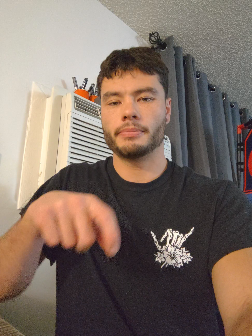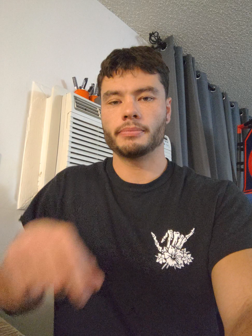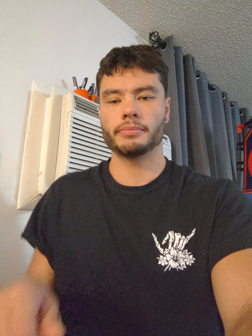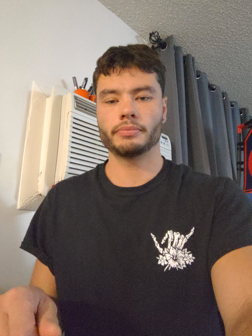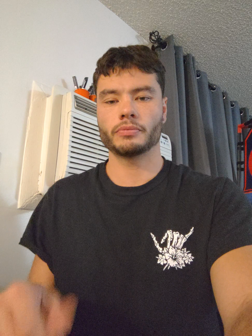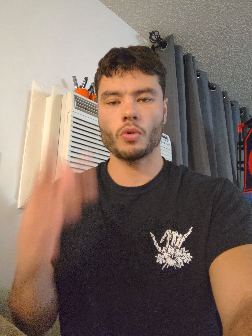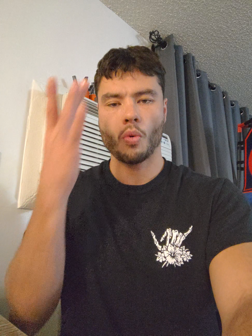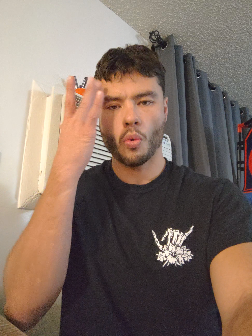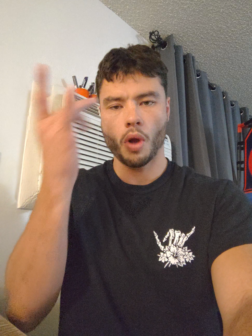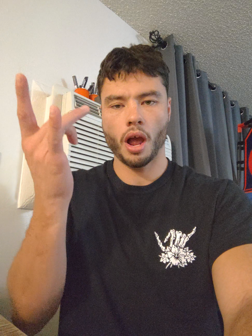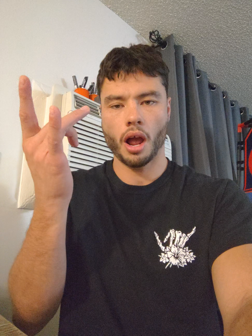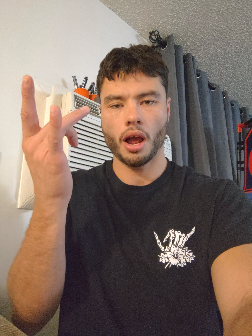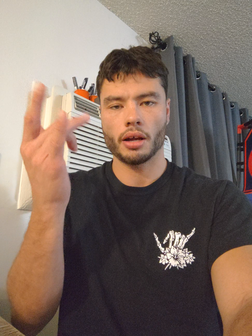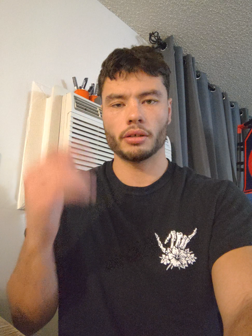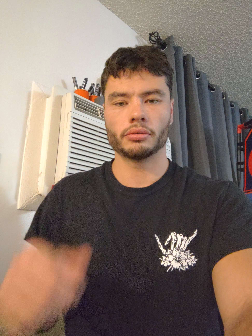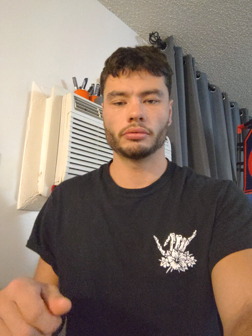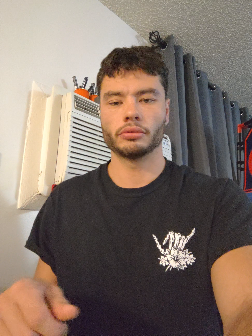why